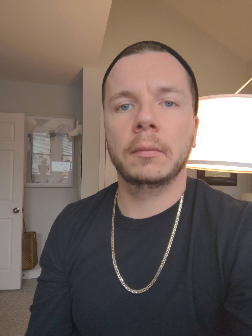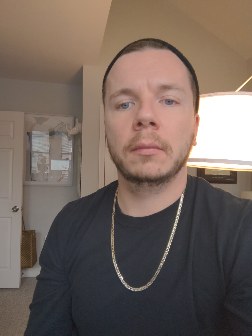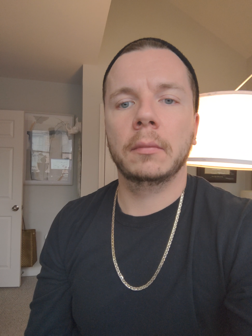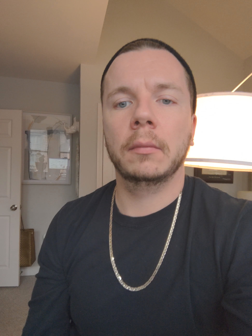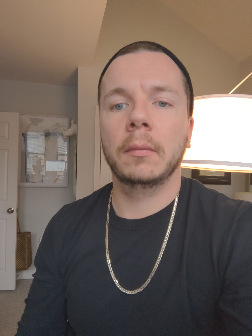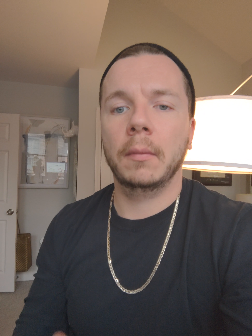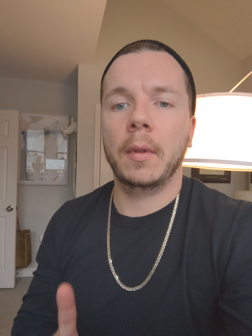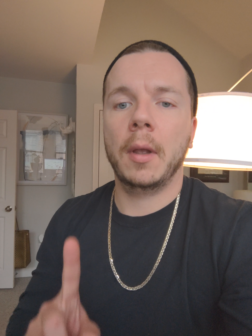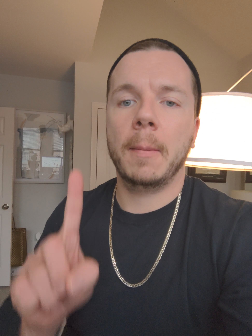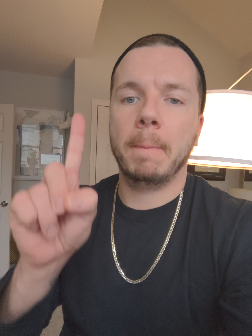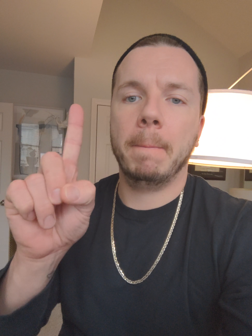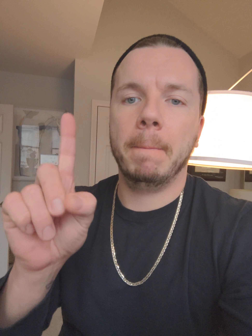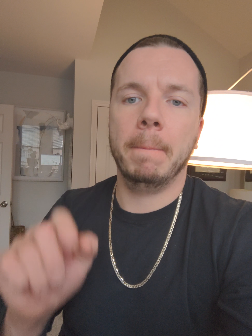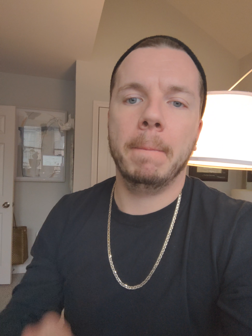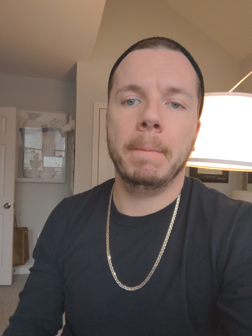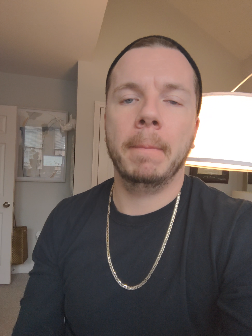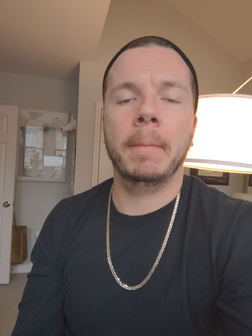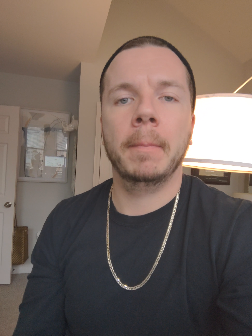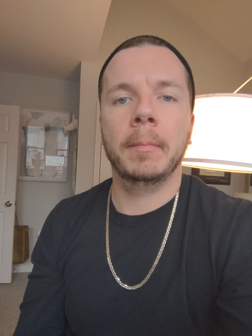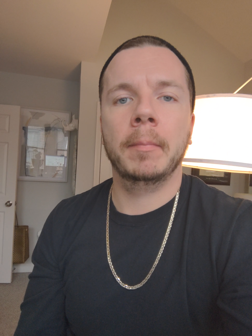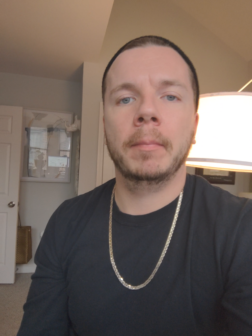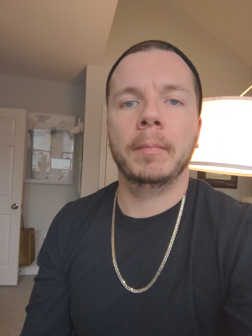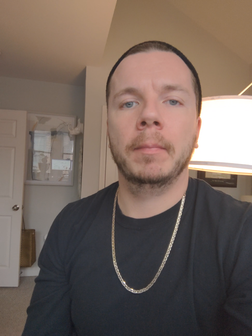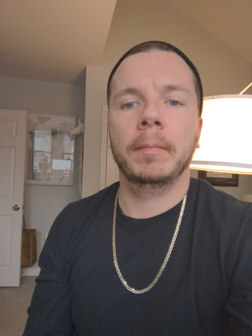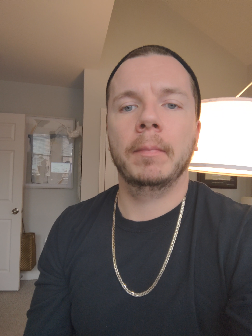up